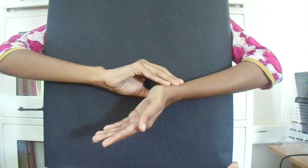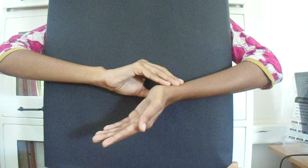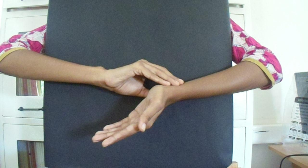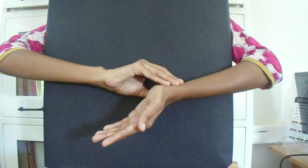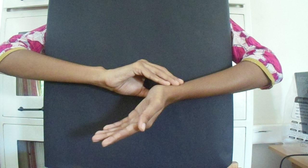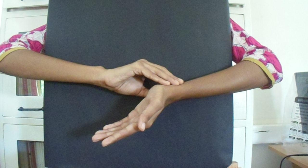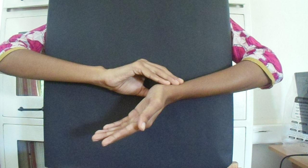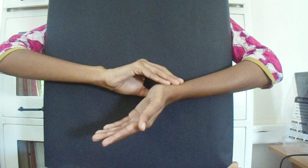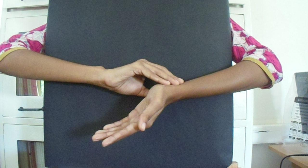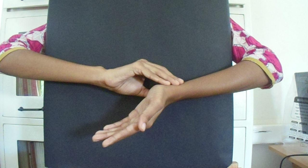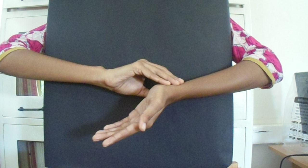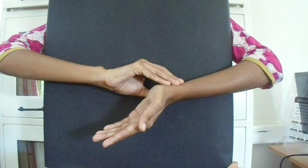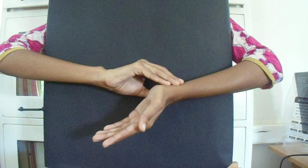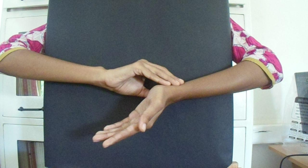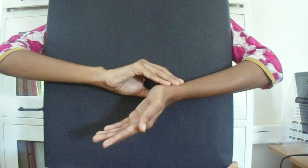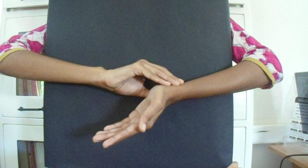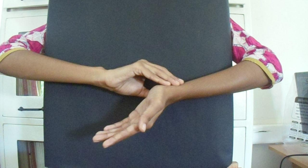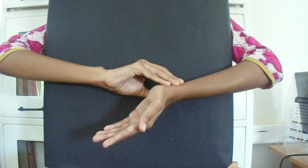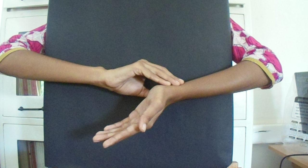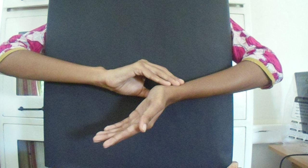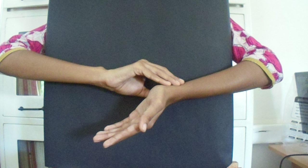doctor